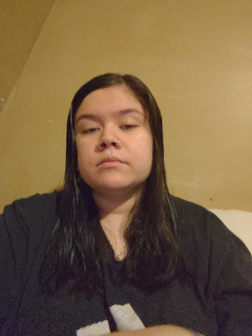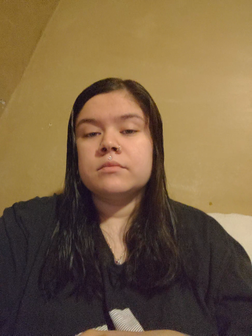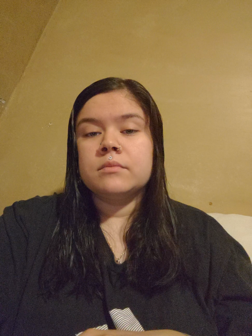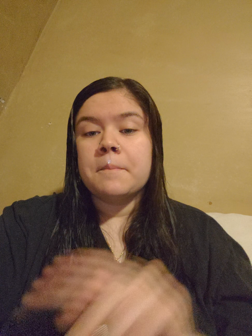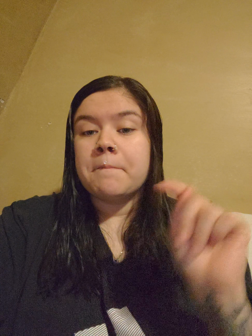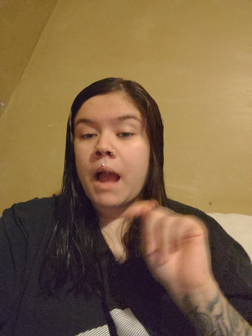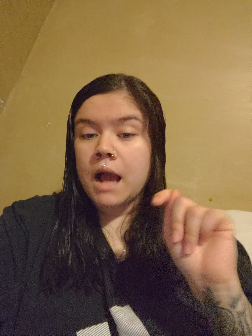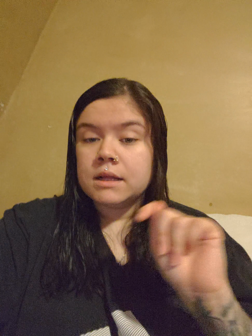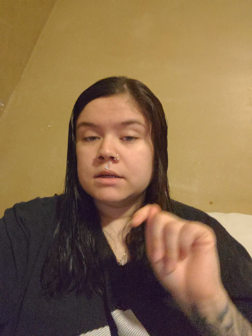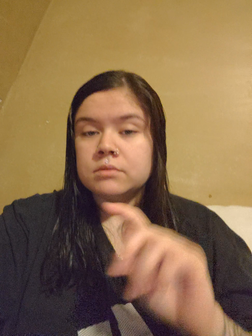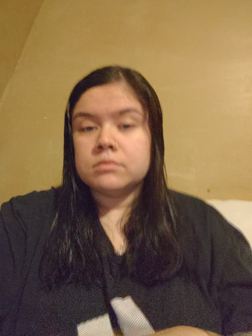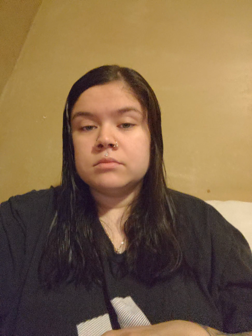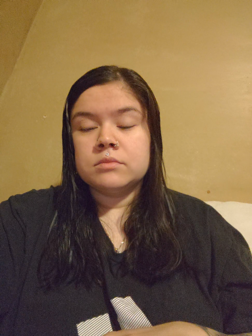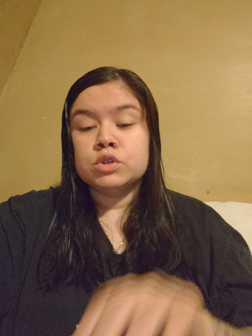potty